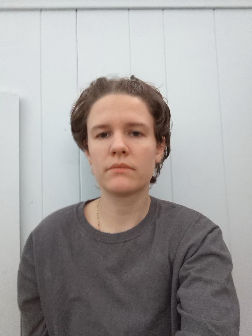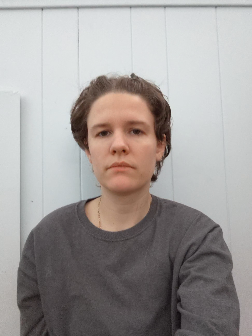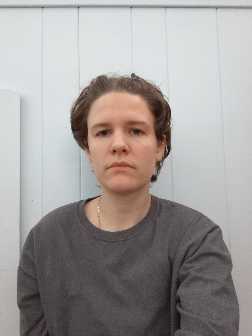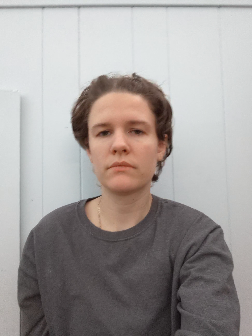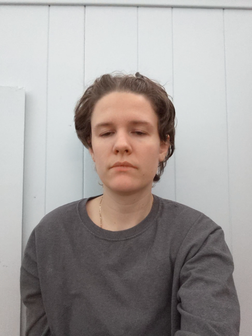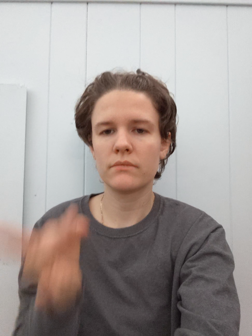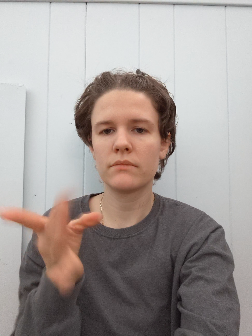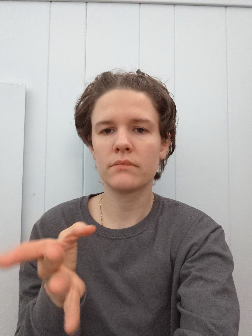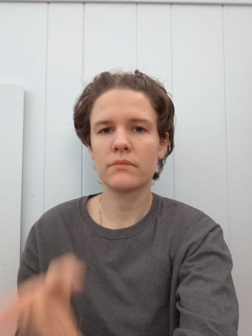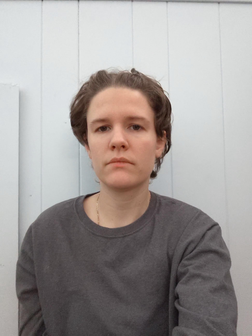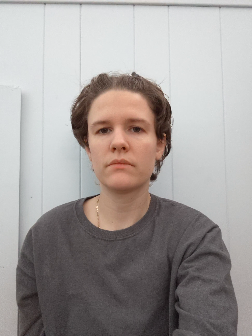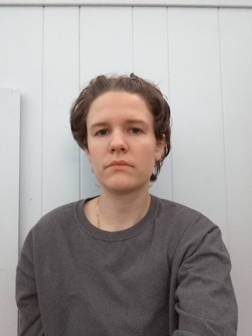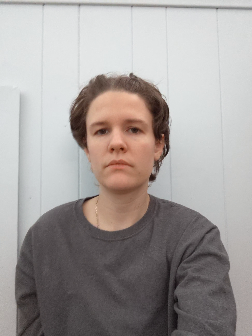hate